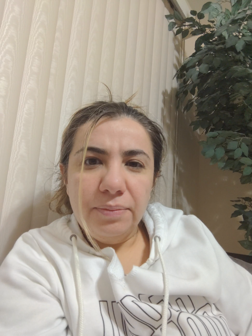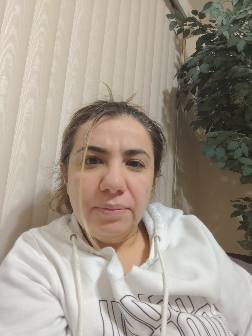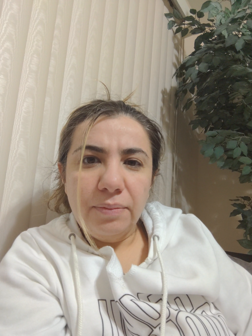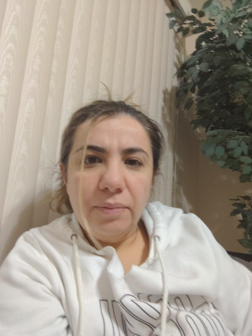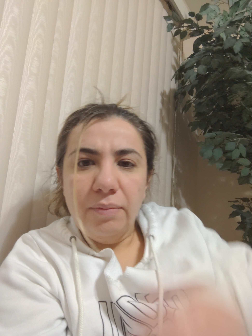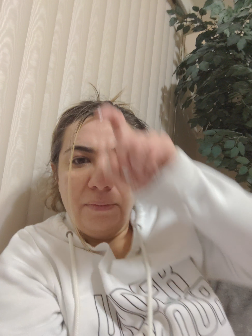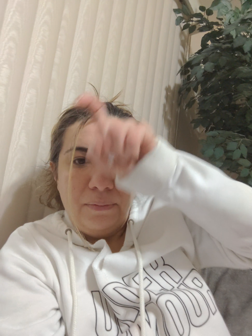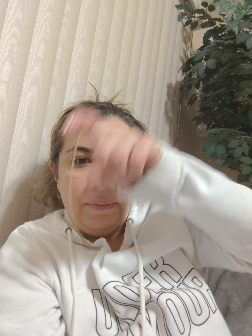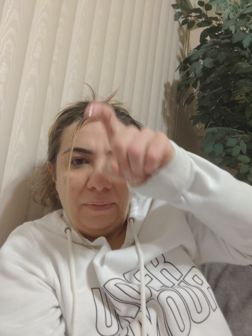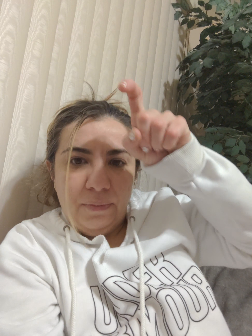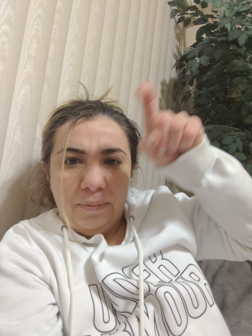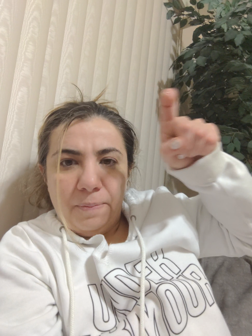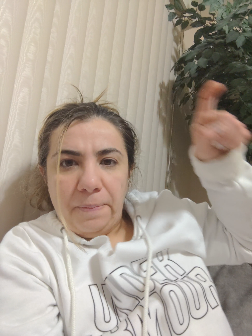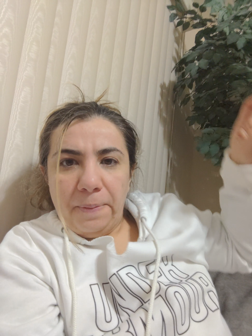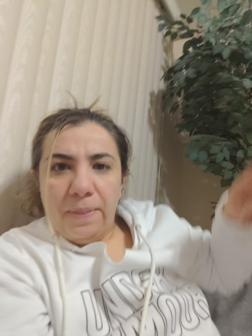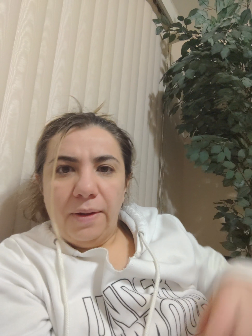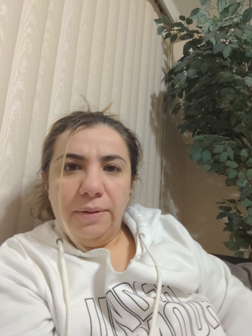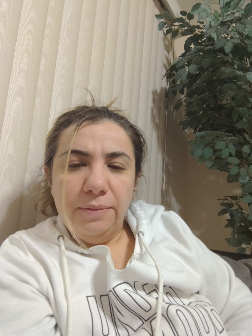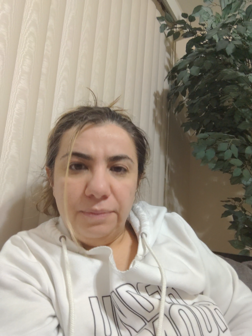closet